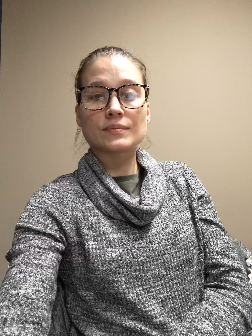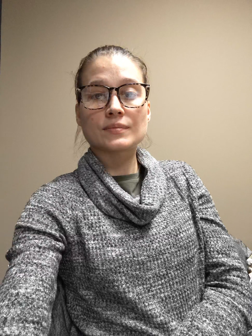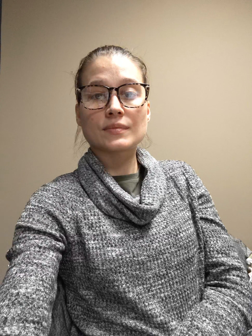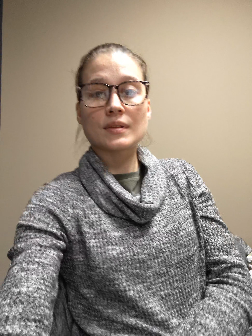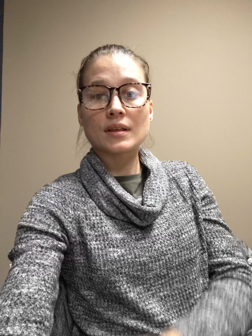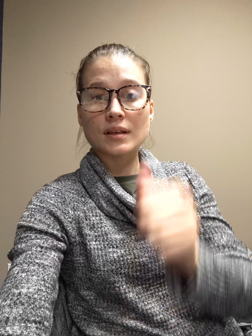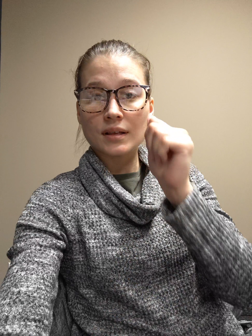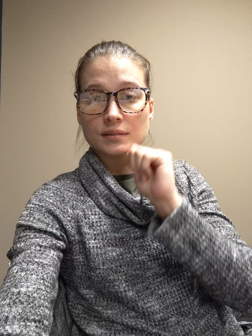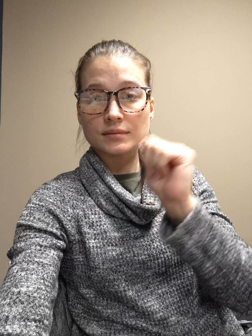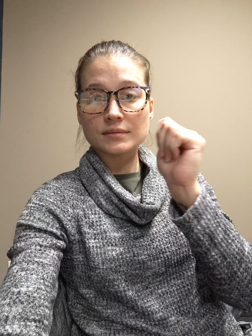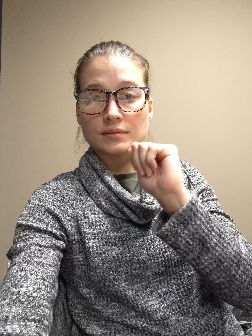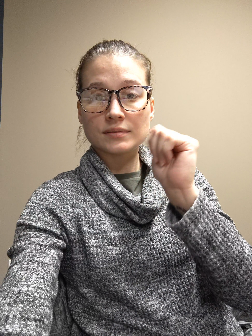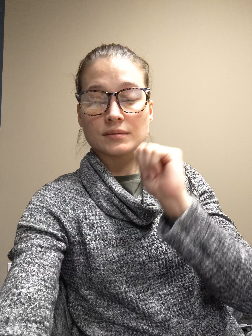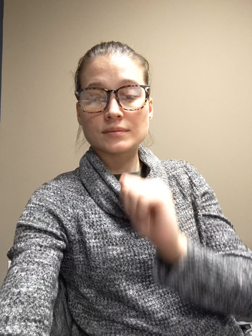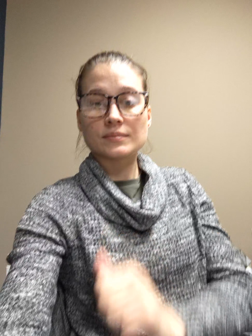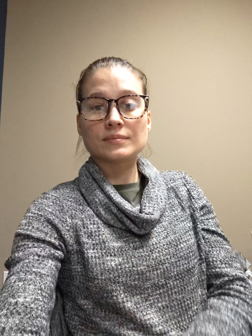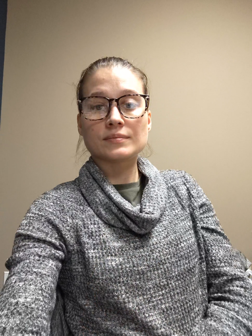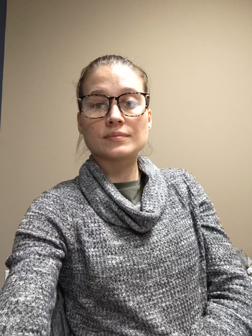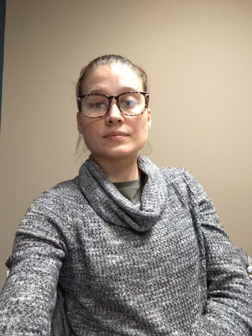aunt